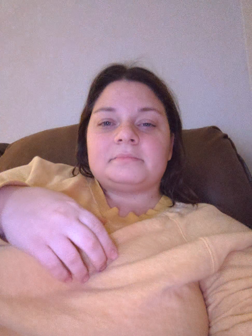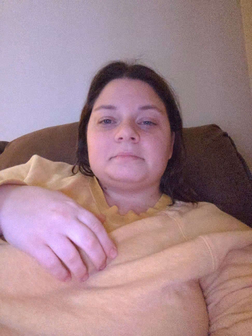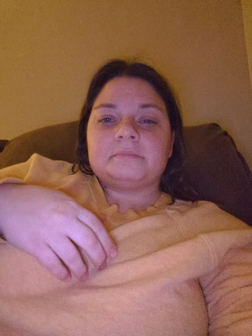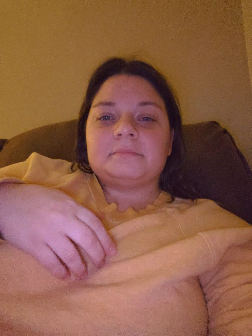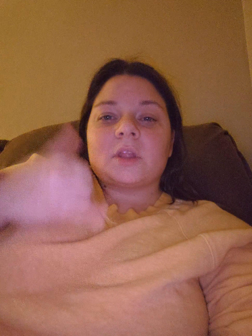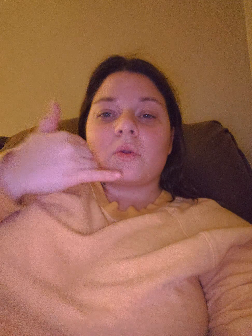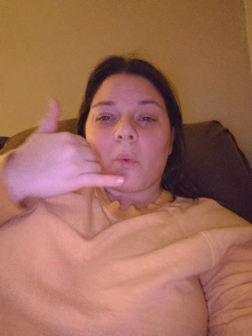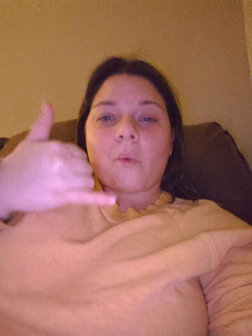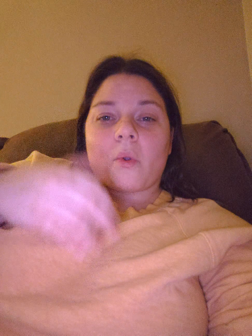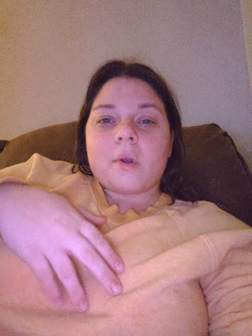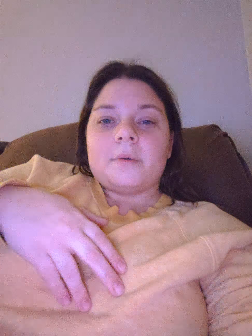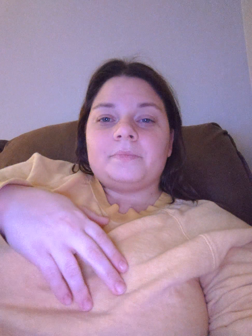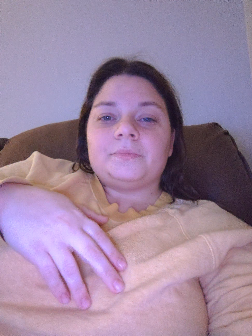call on the phone